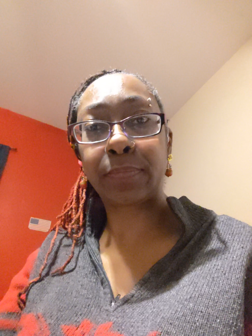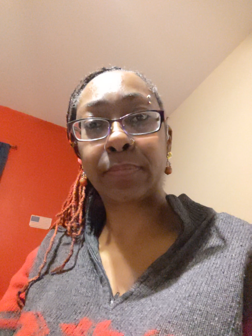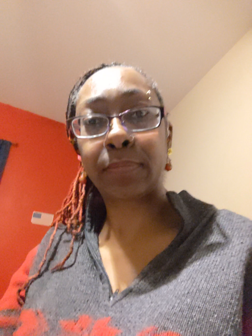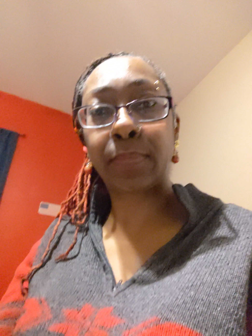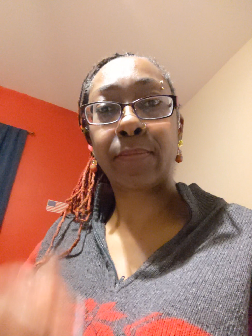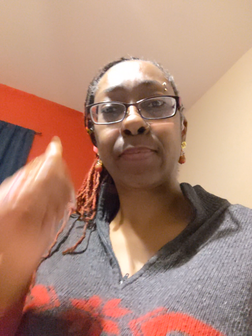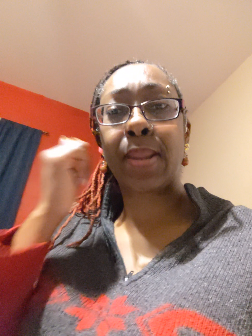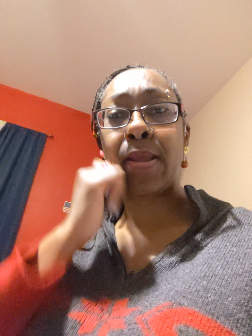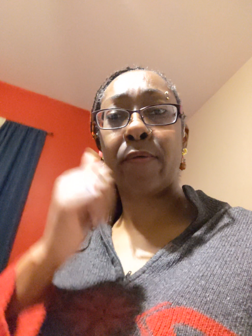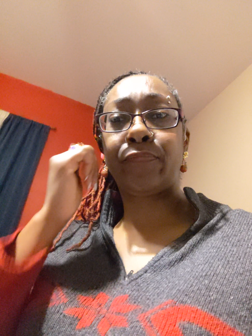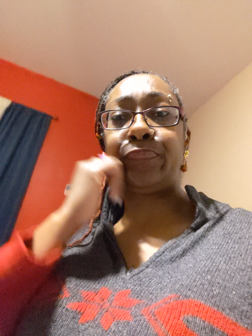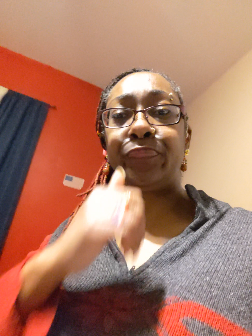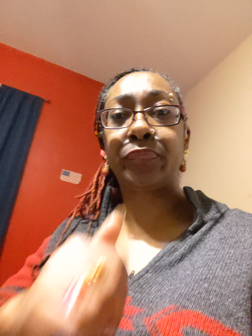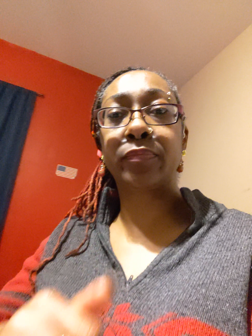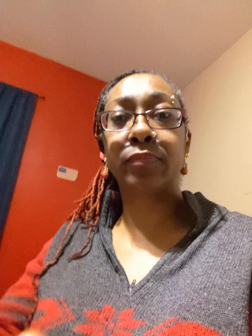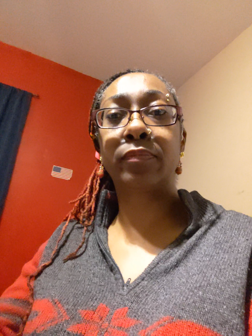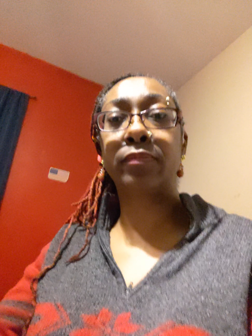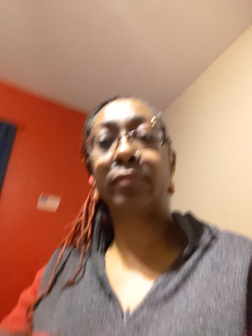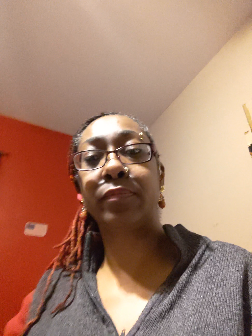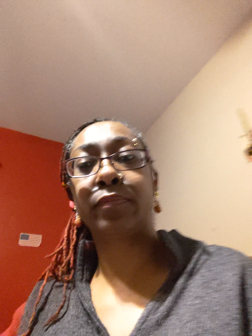every